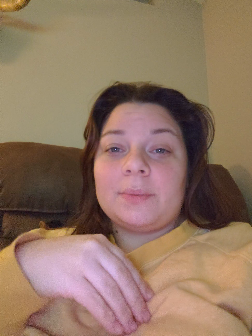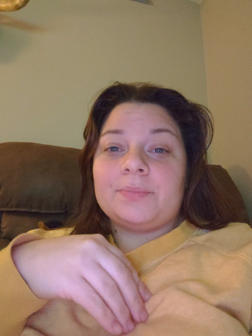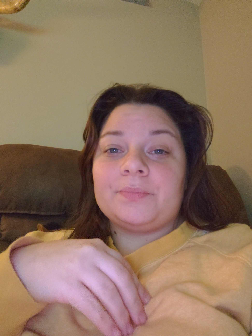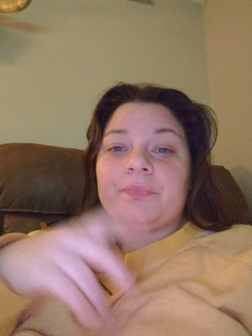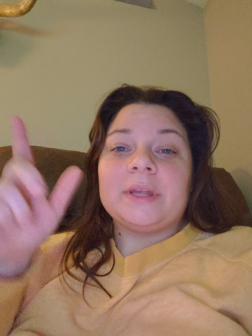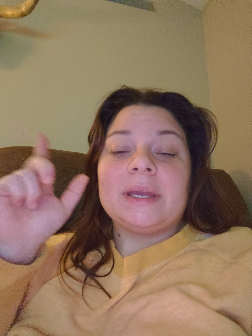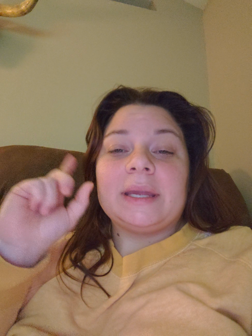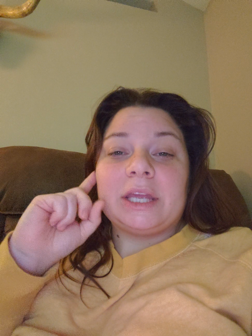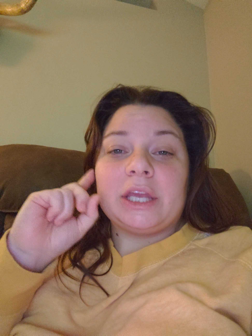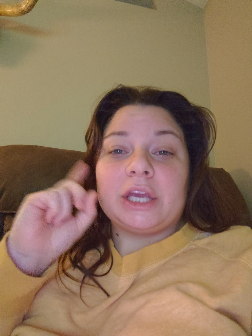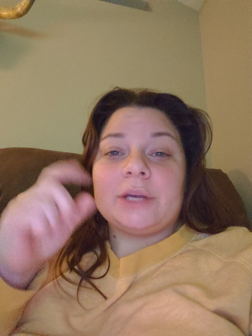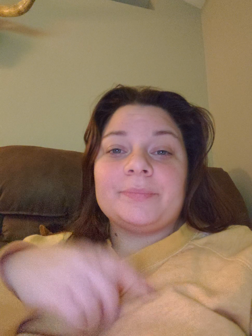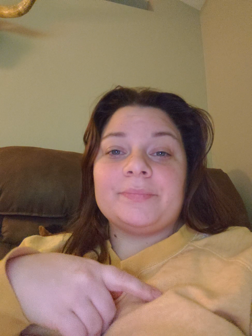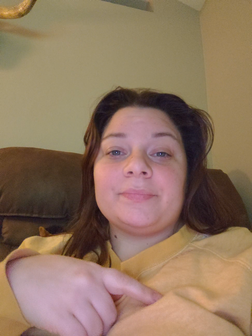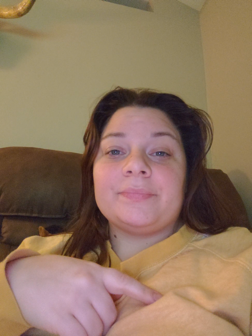hear